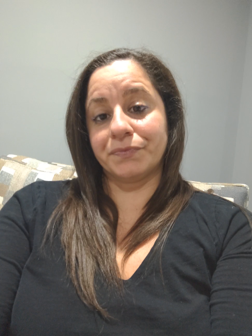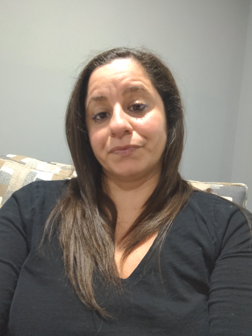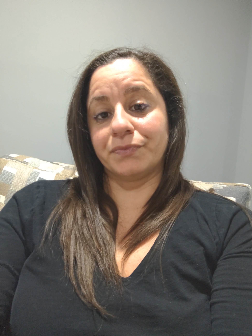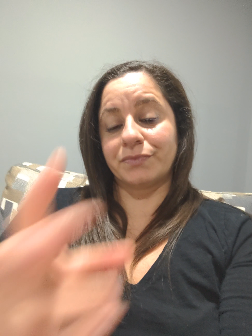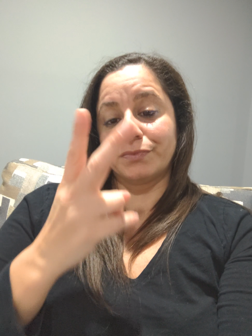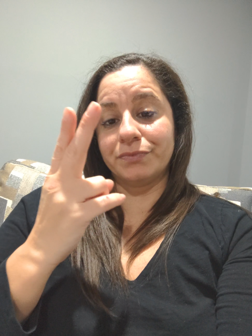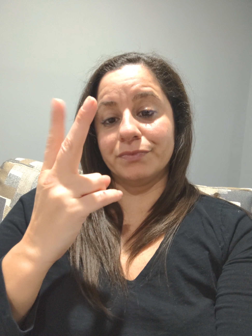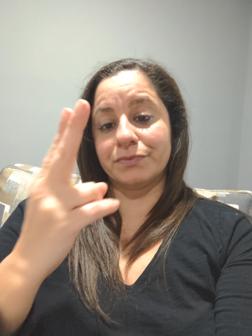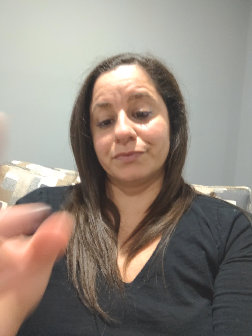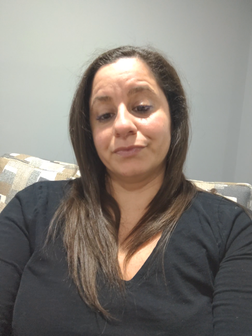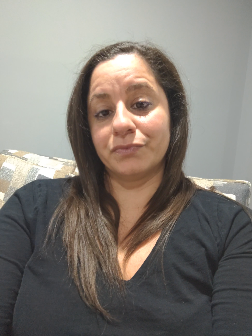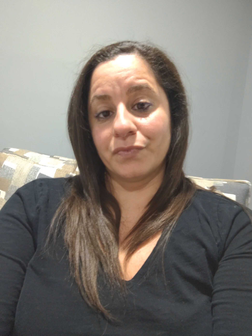scissors